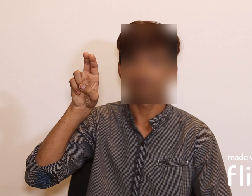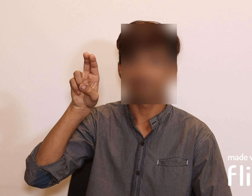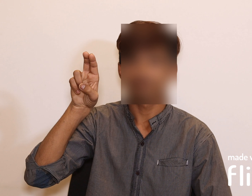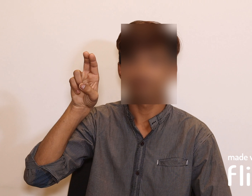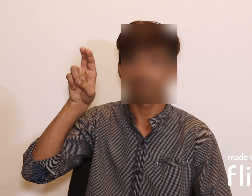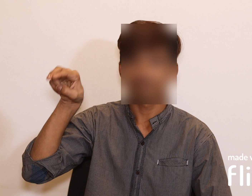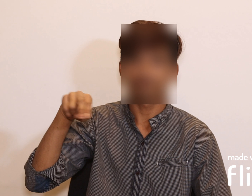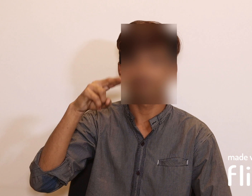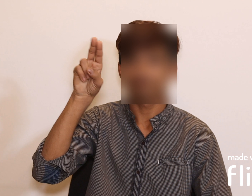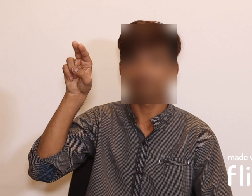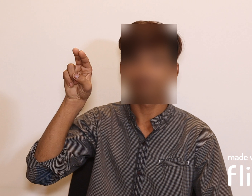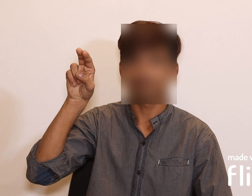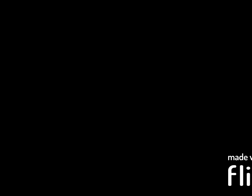ہ